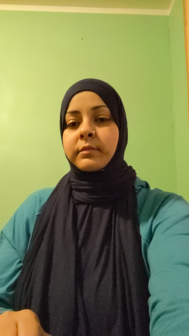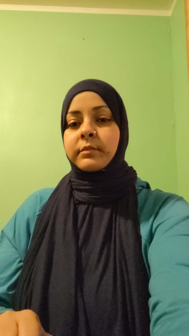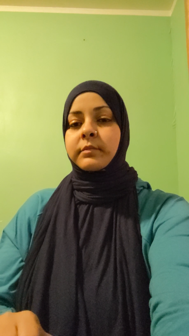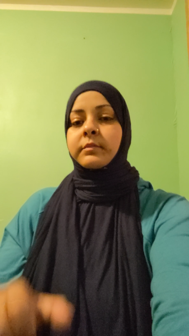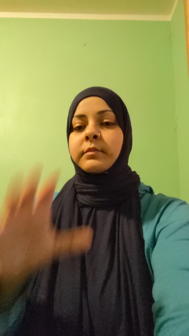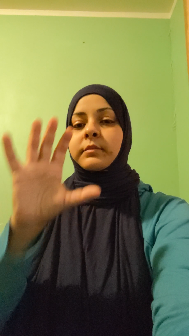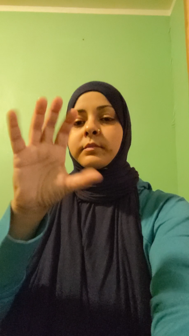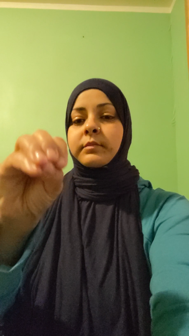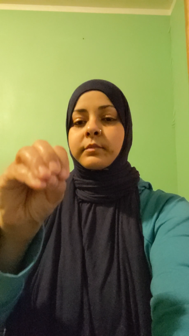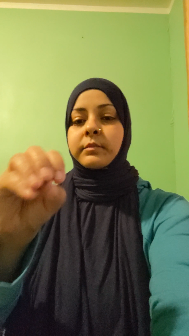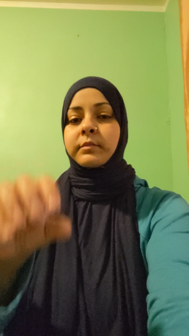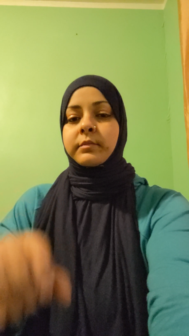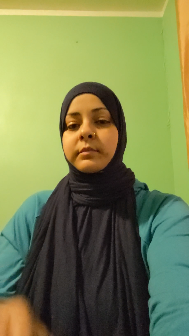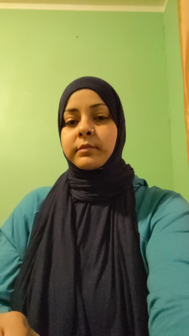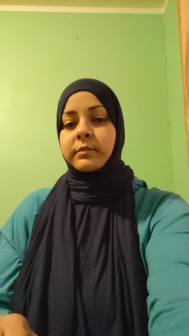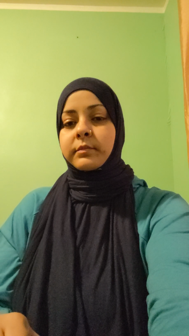bite